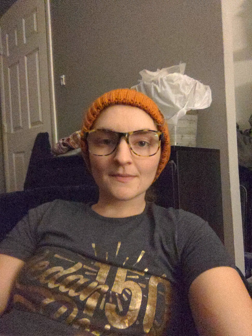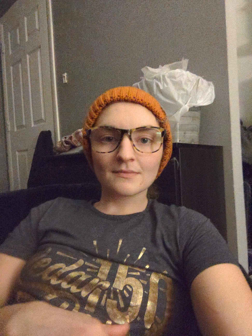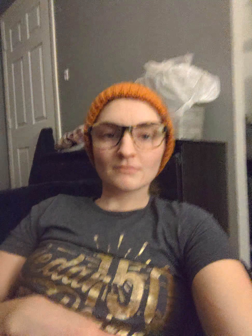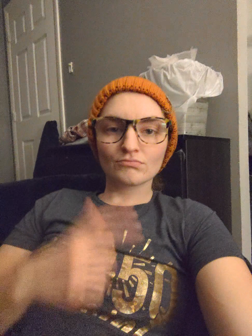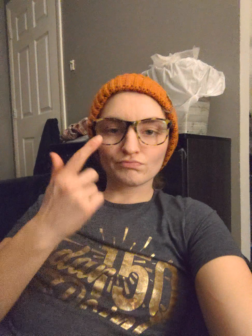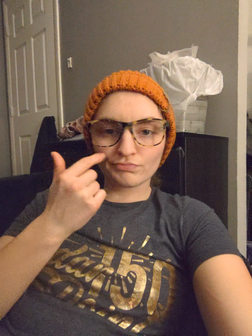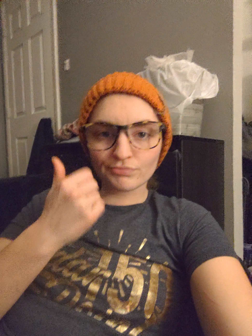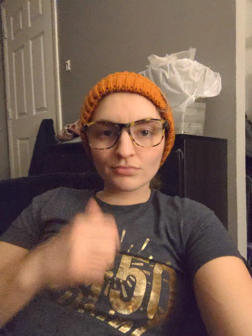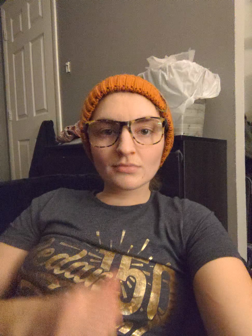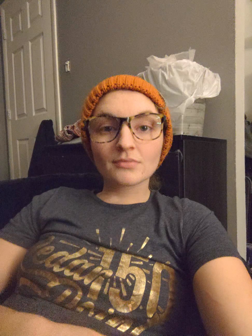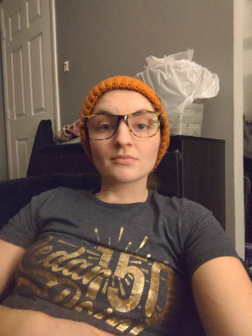cry